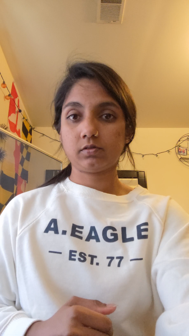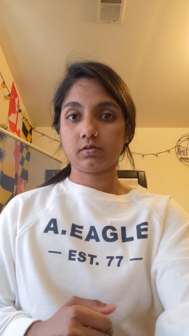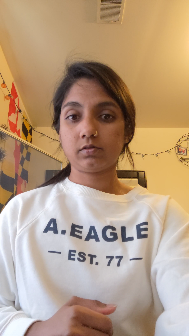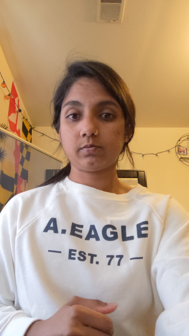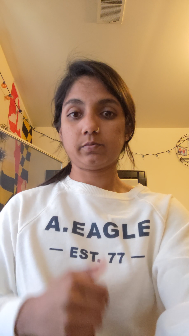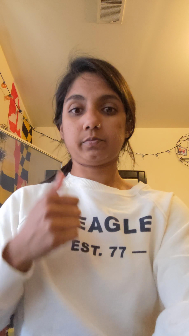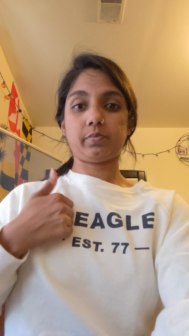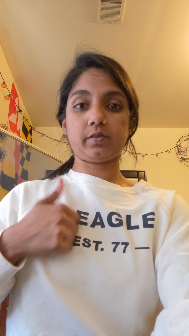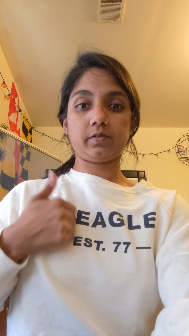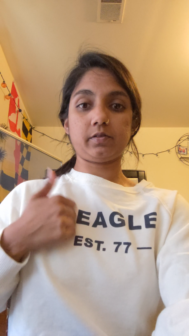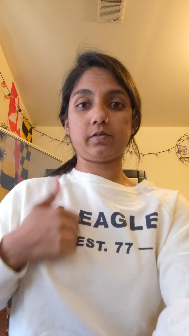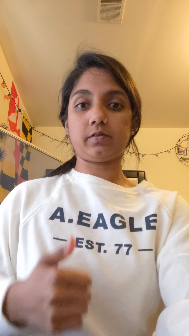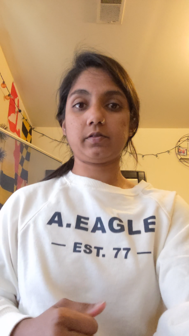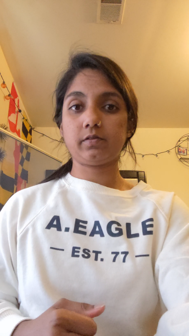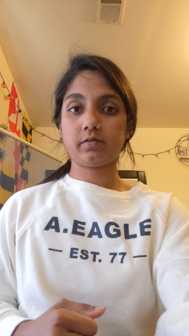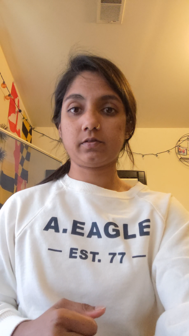bathtub